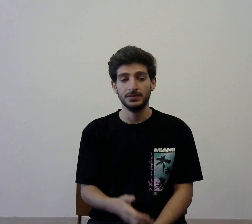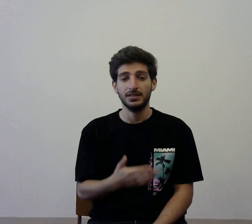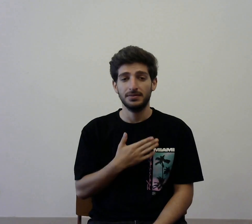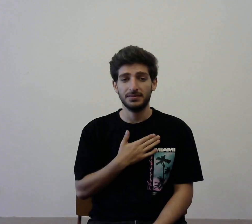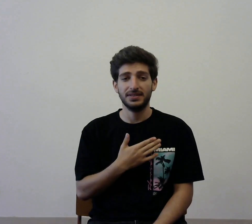mən